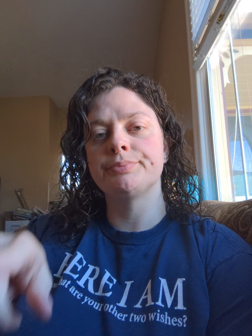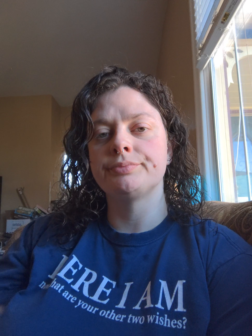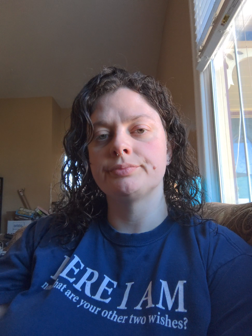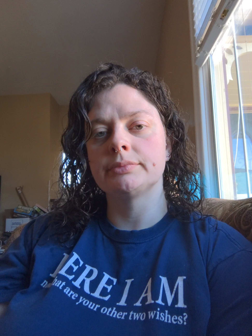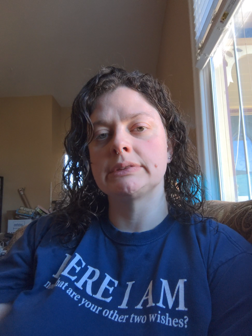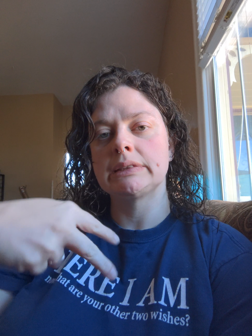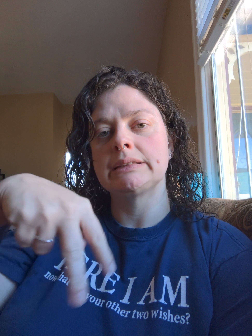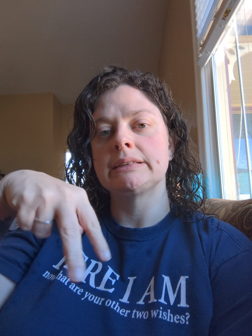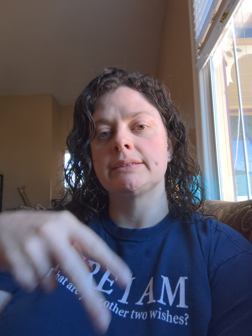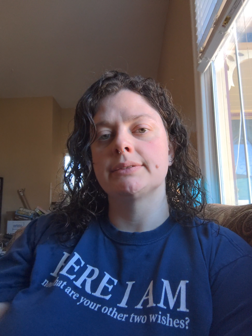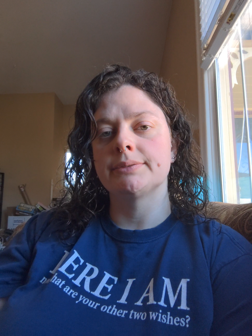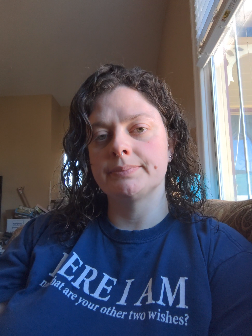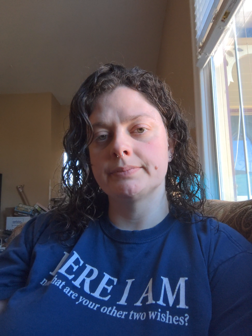dance